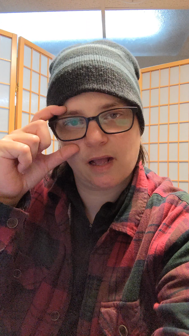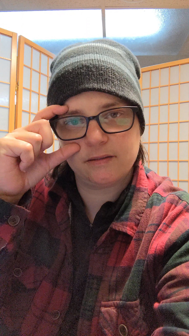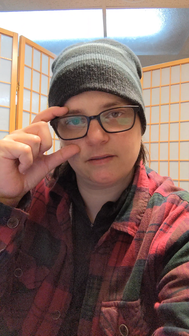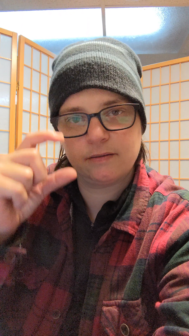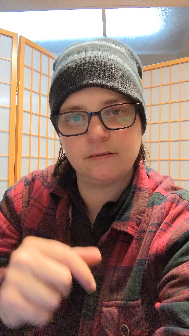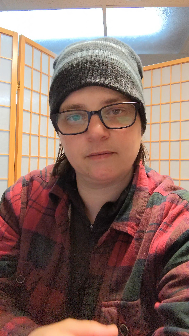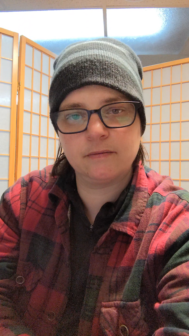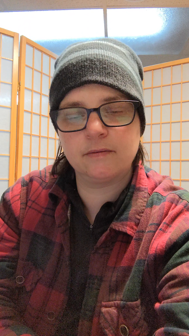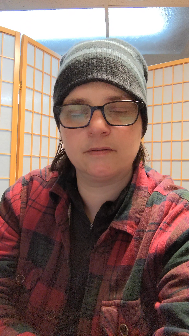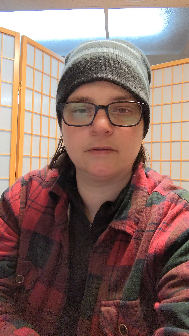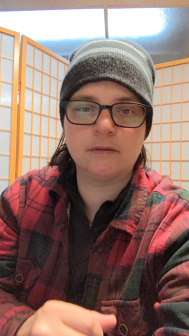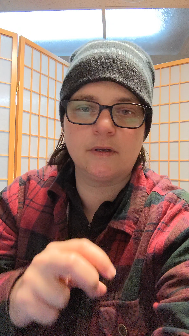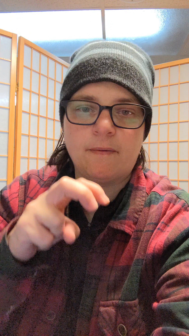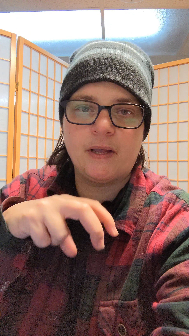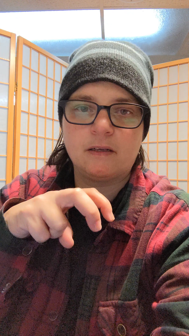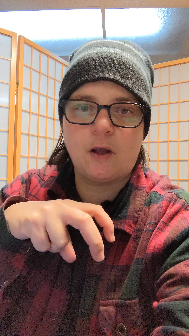potato